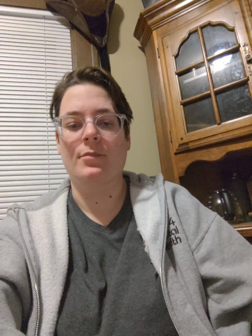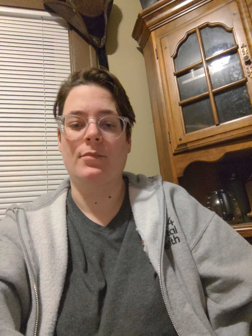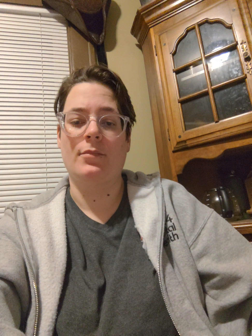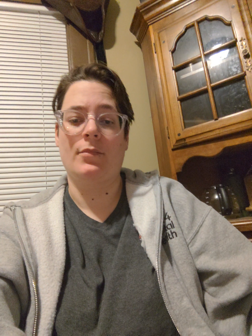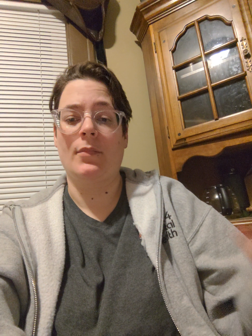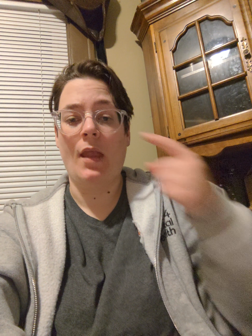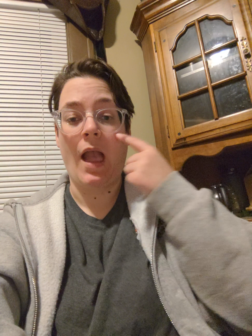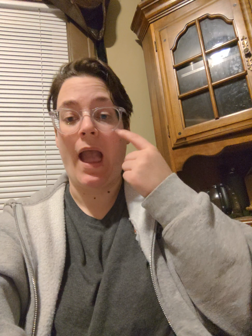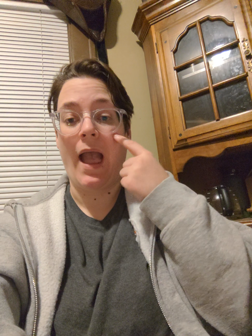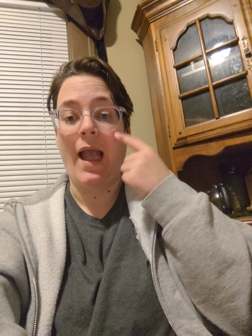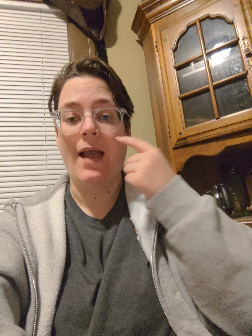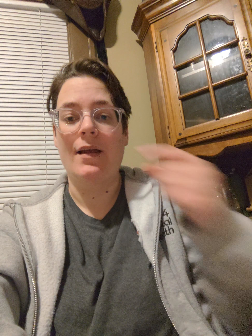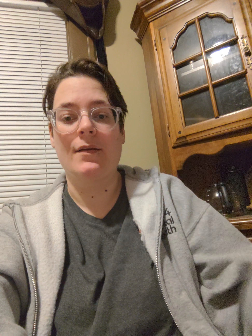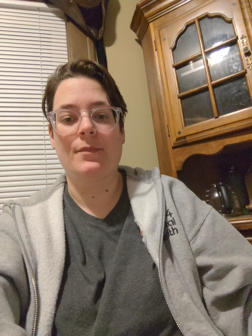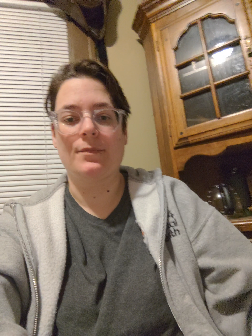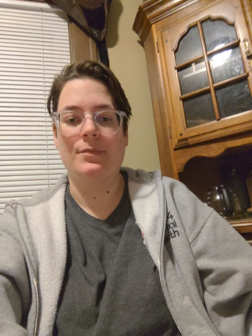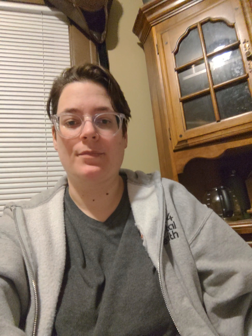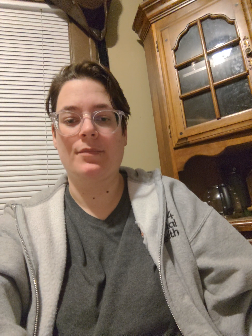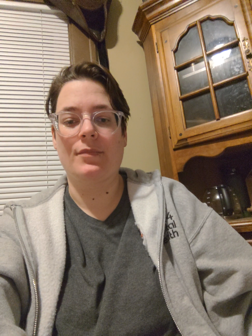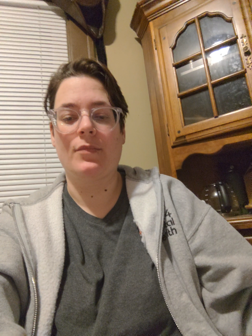eye